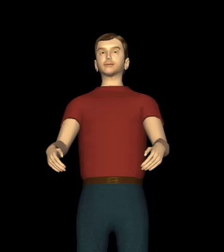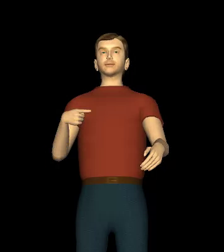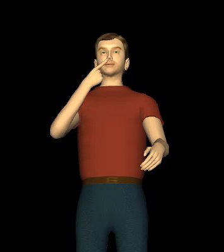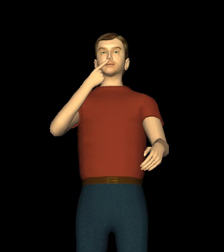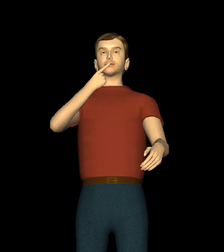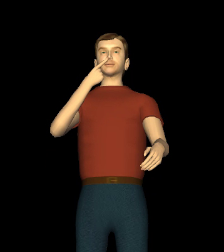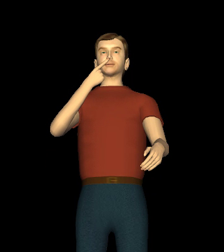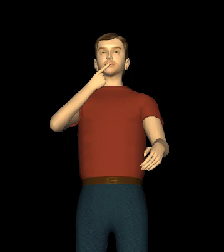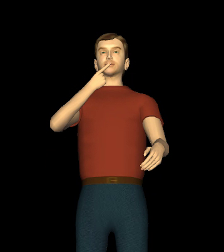طعم